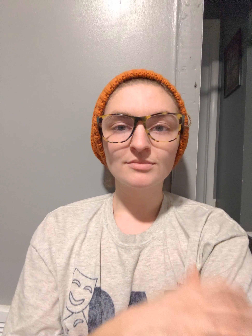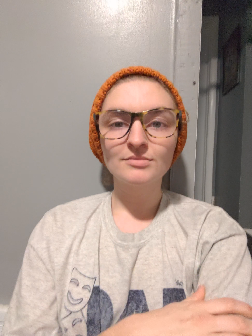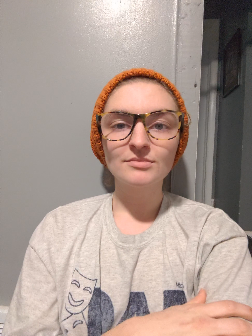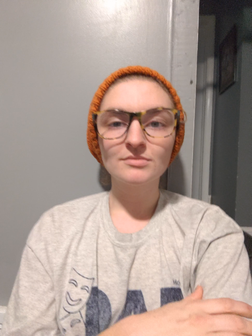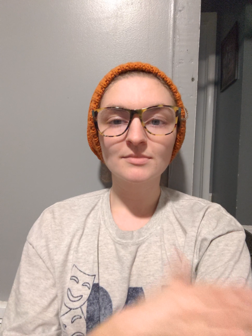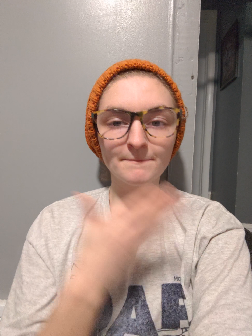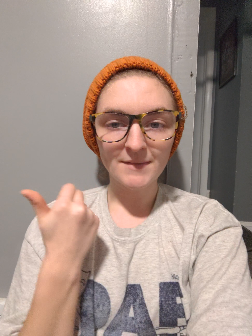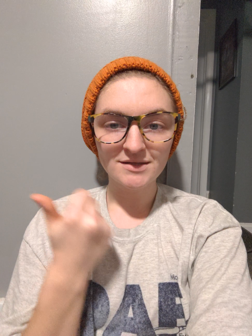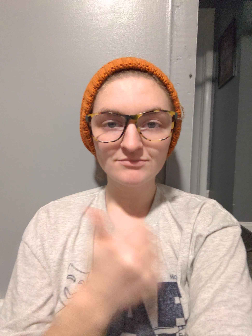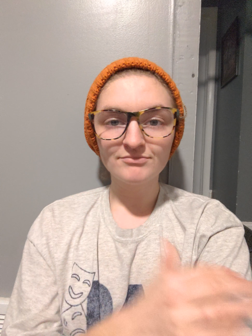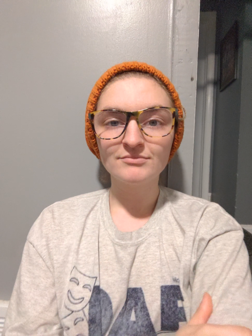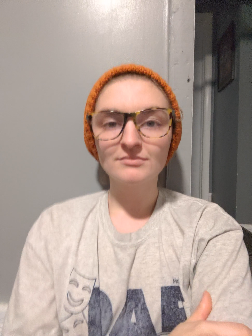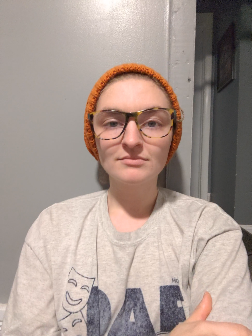better